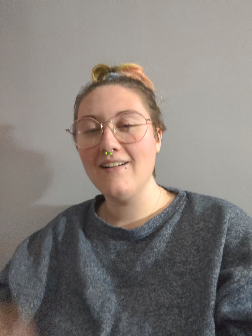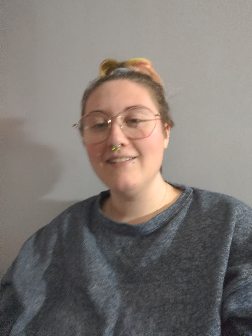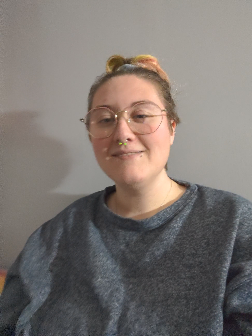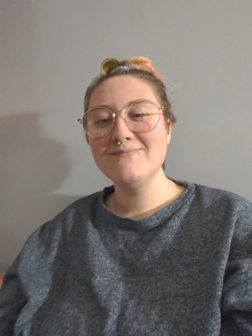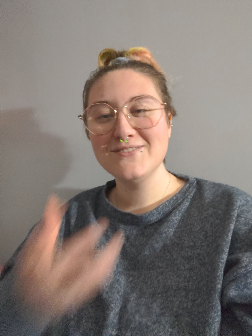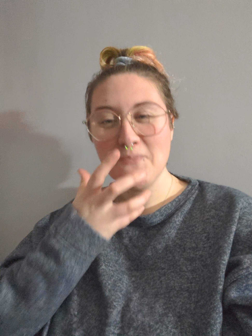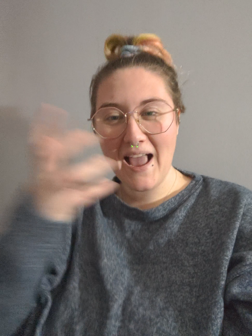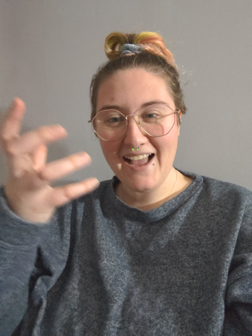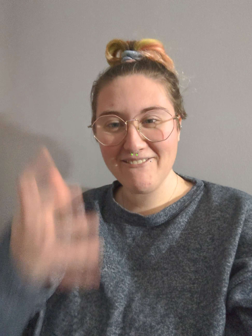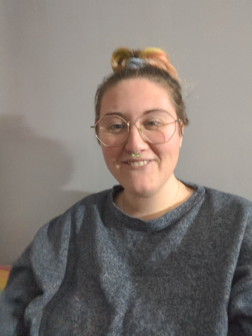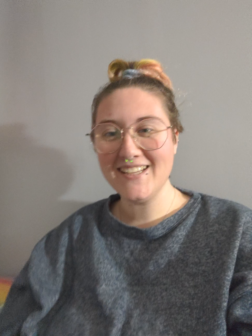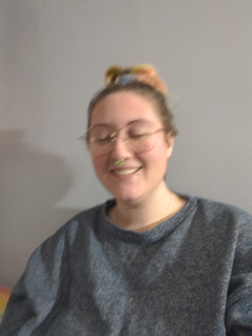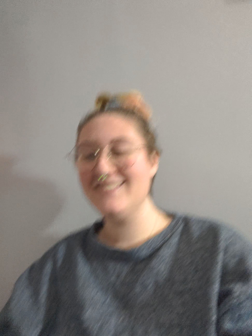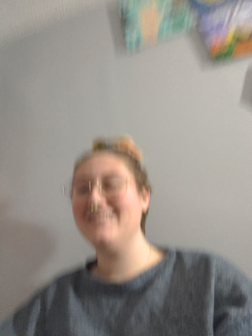giraffe